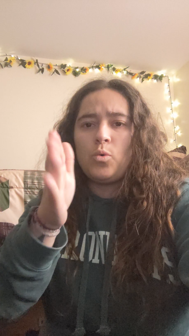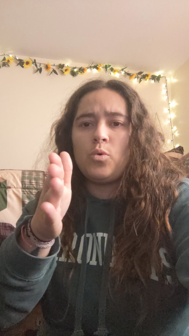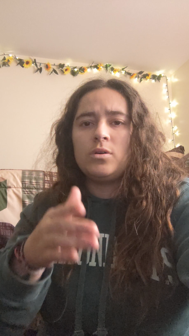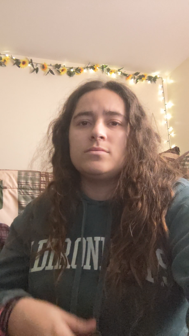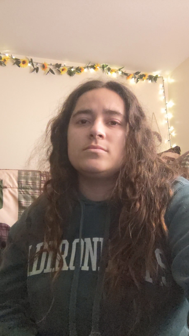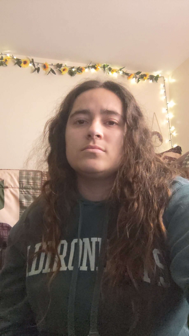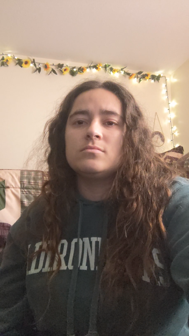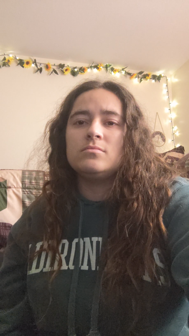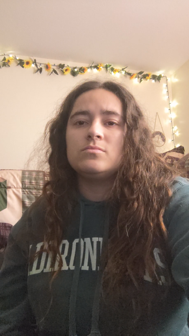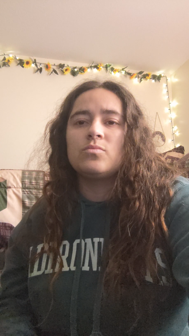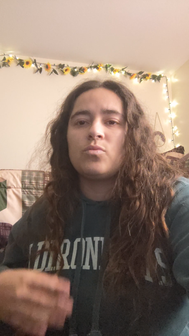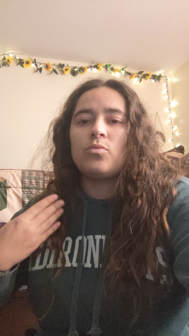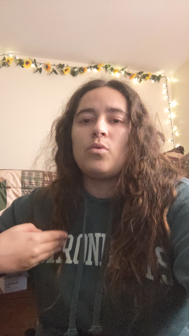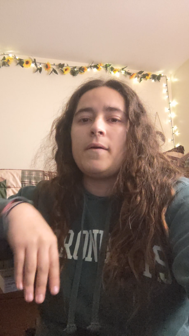scarf